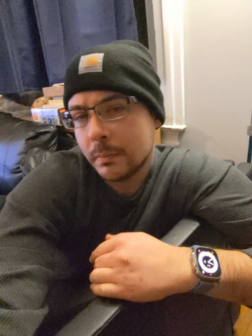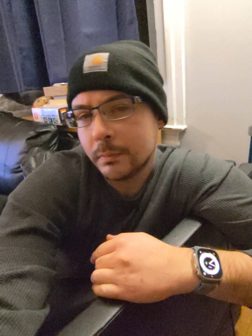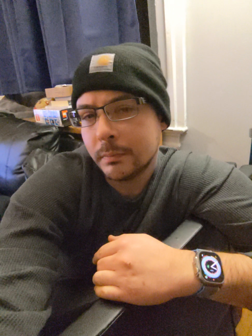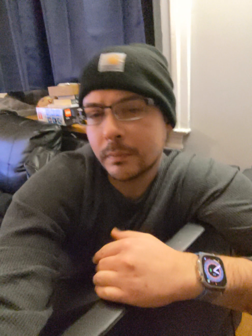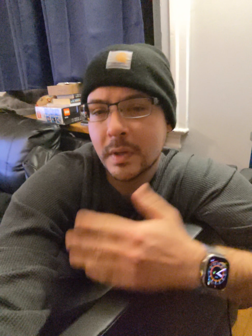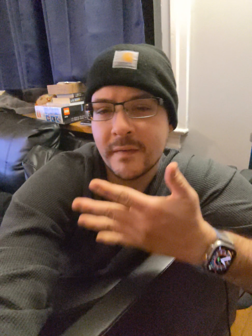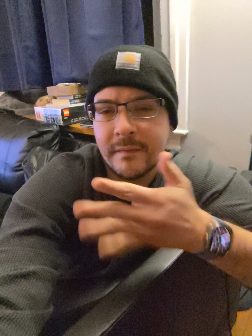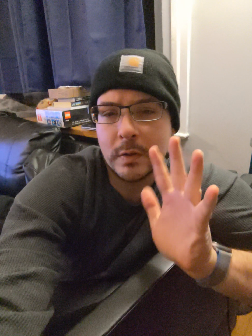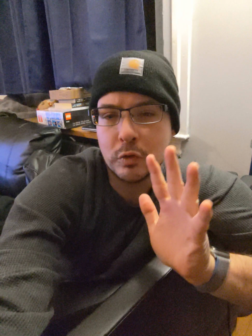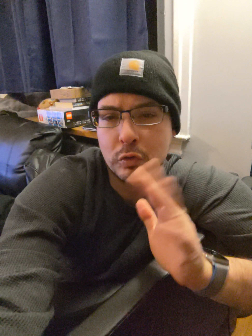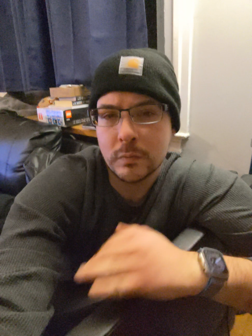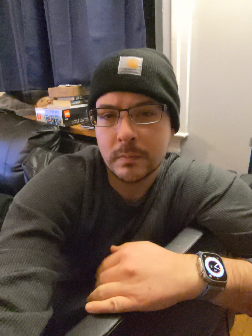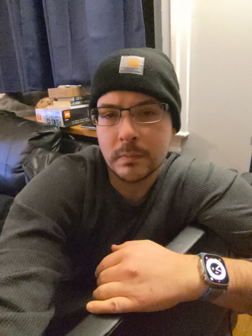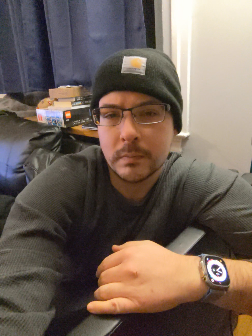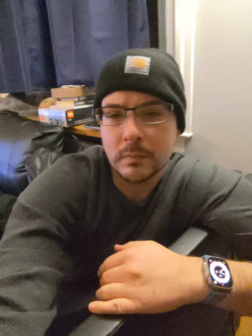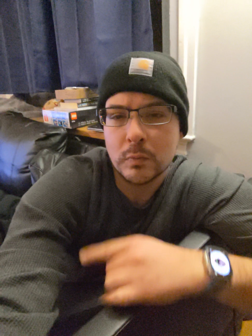finish